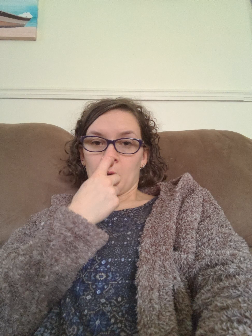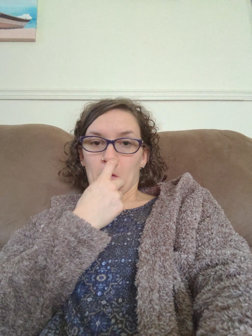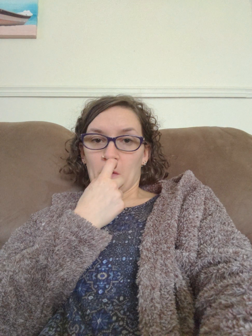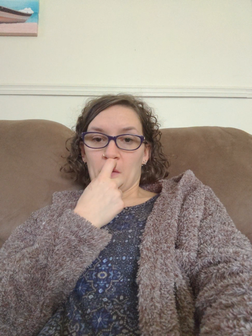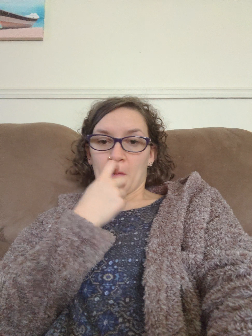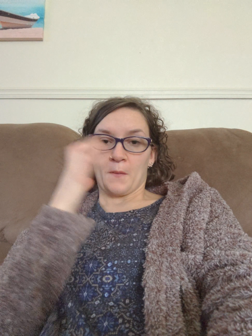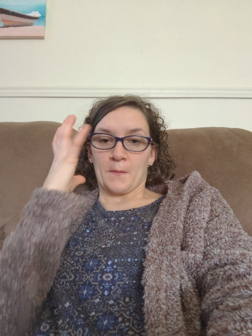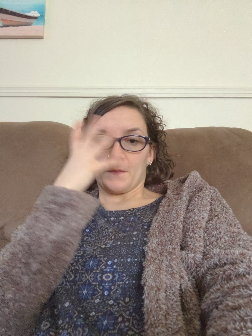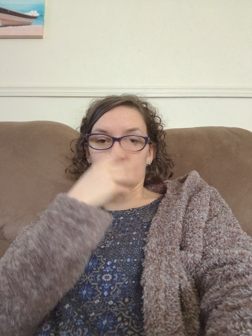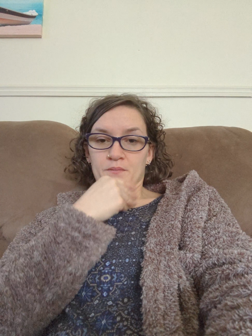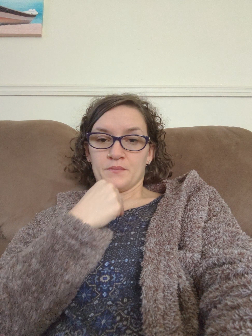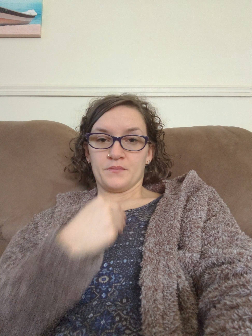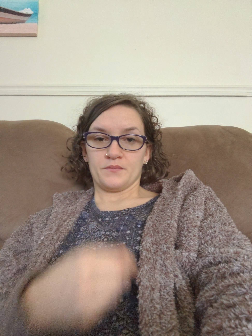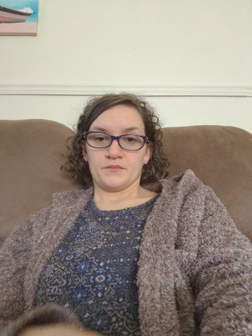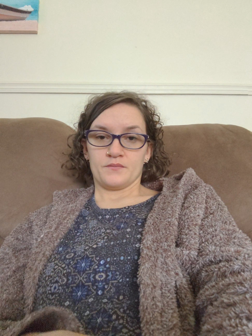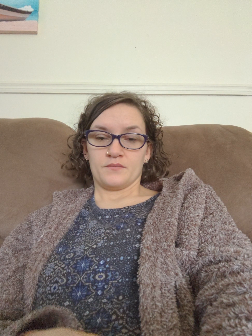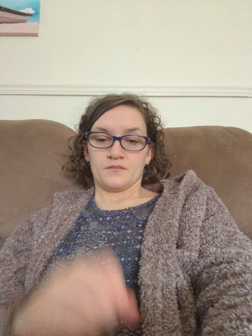pretty